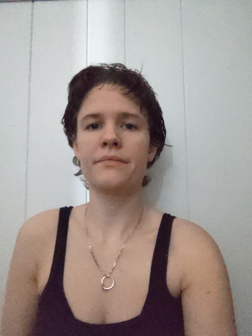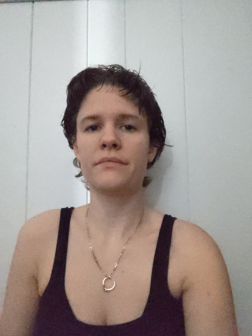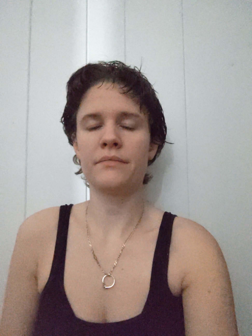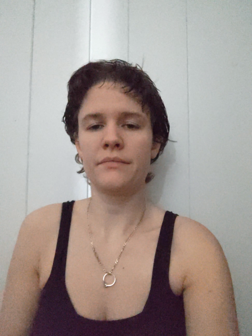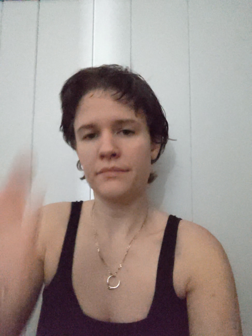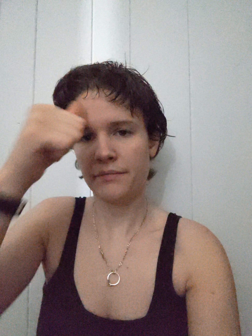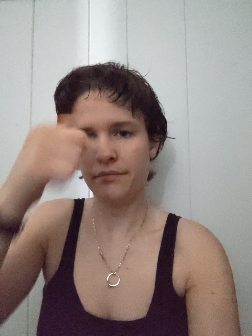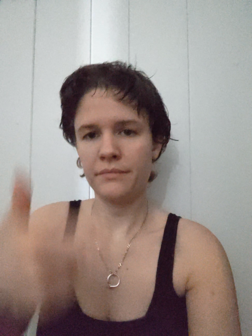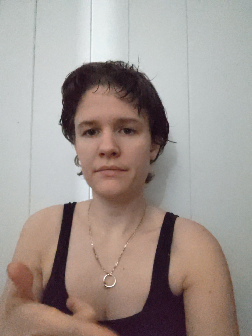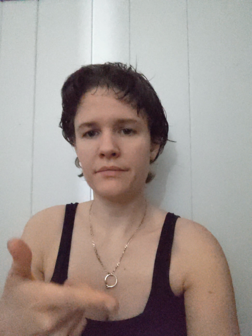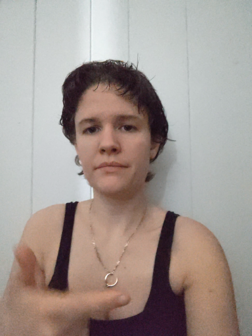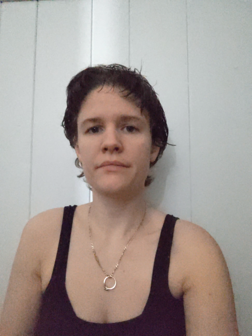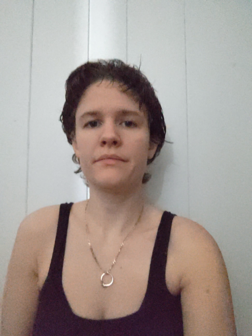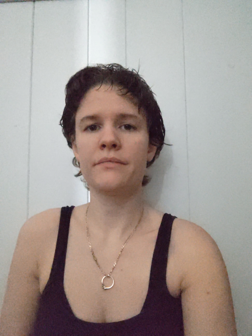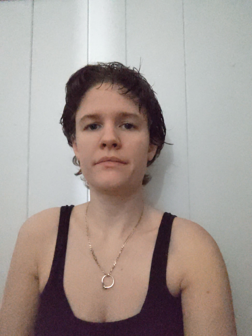brother